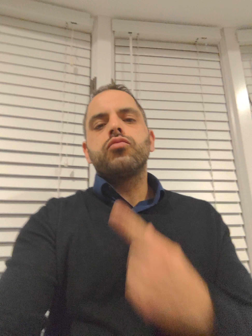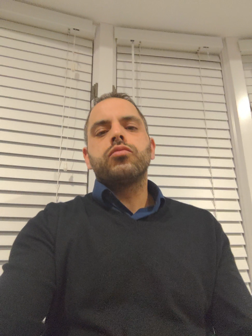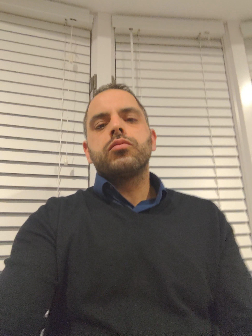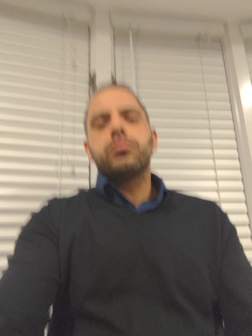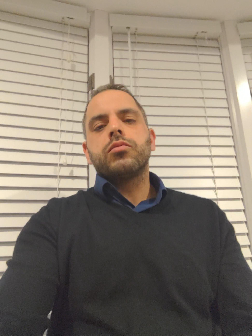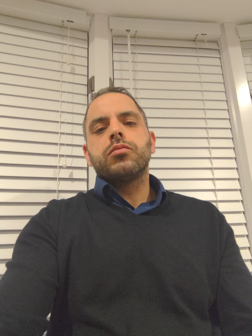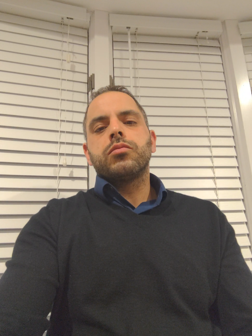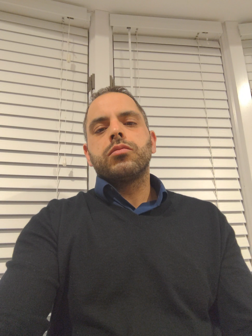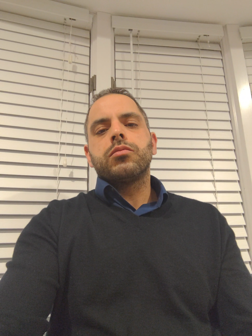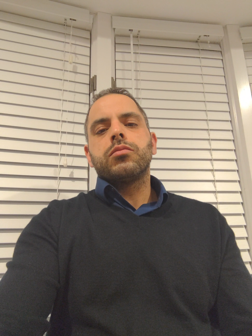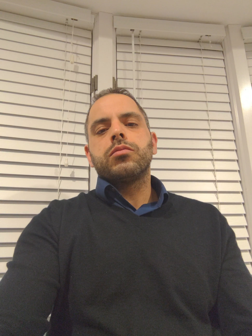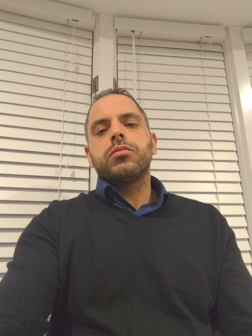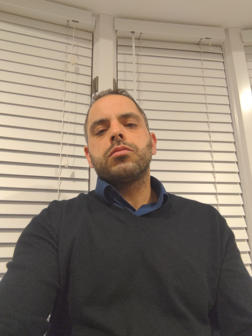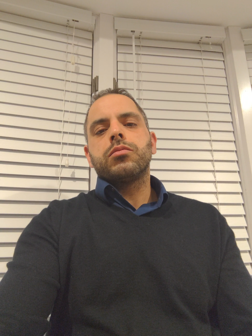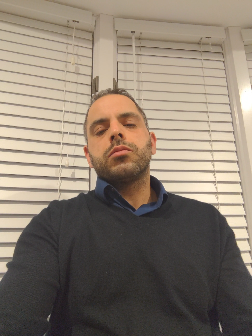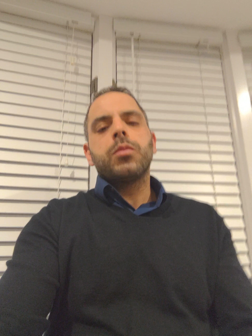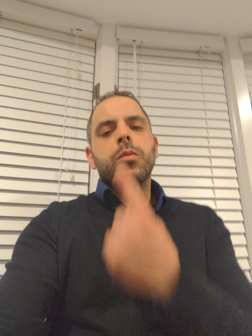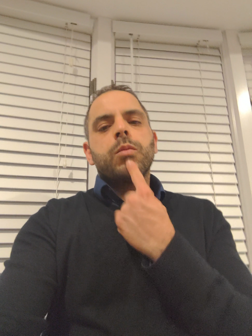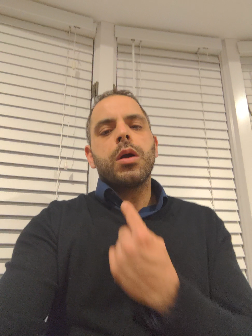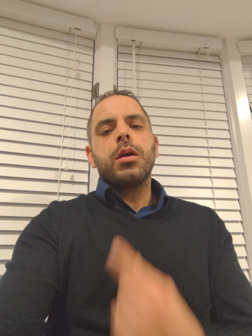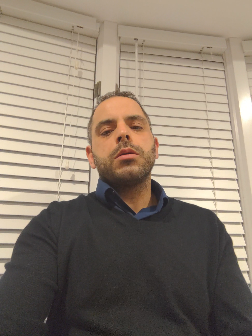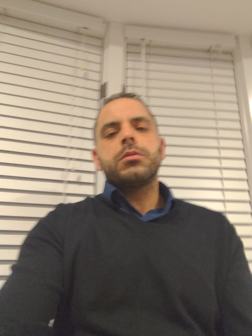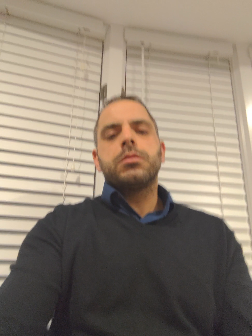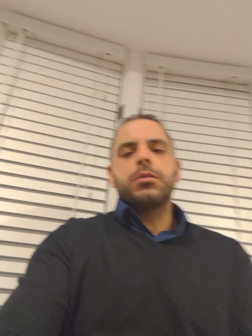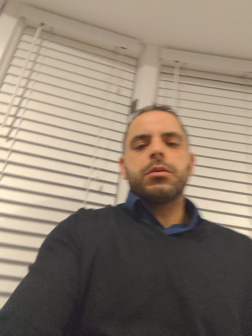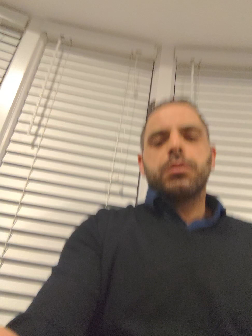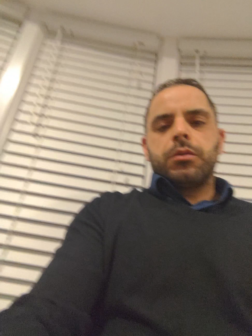red